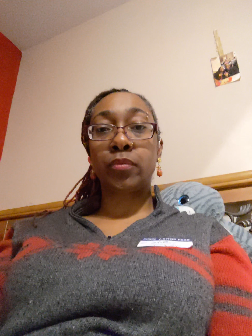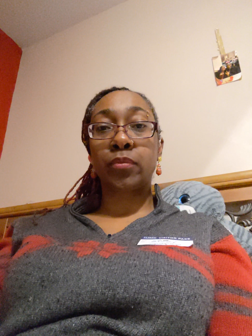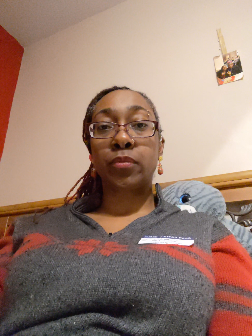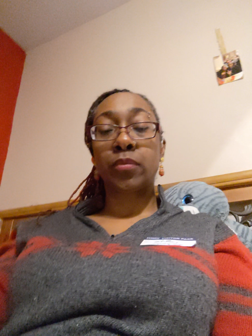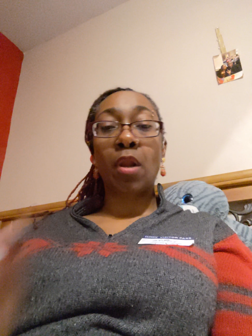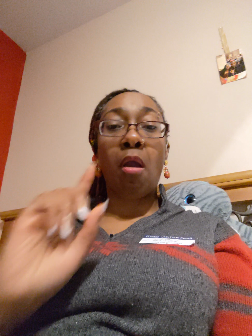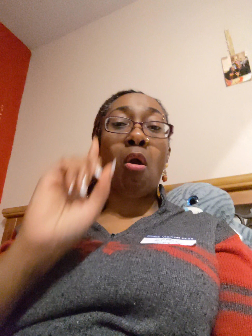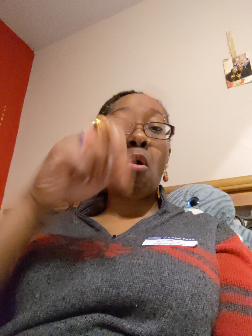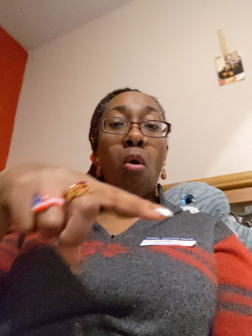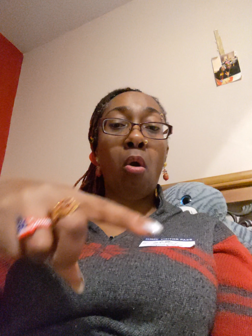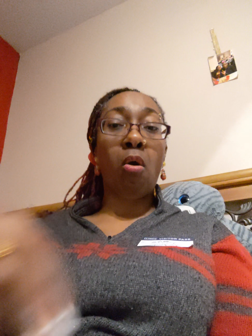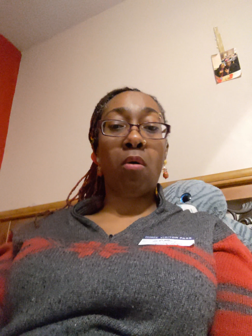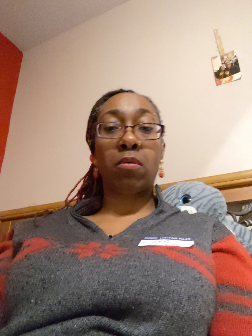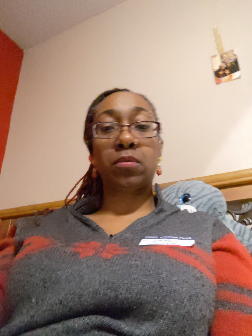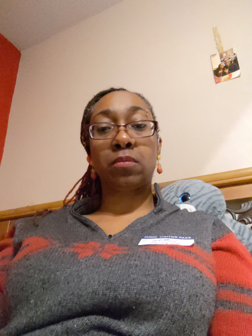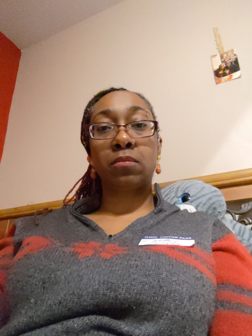go